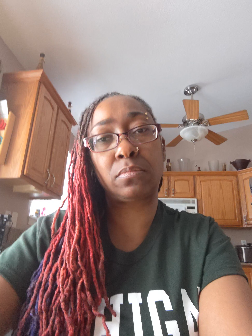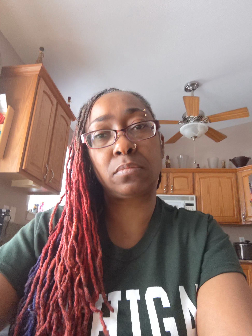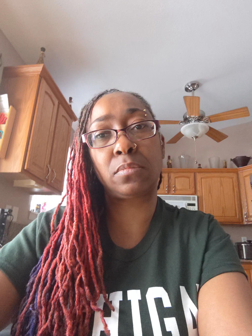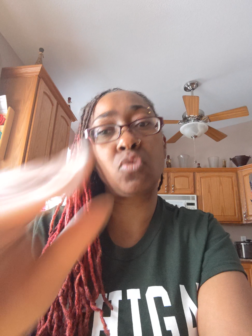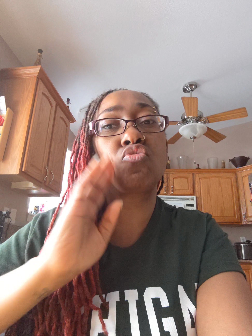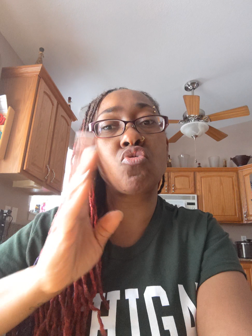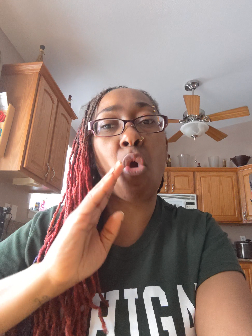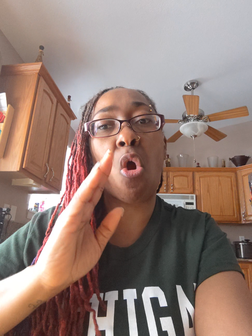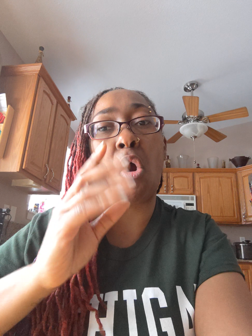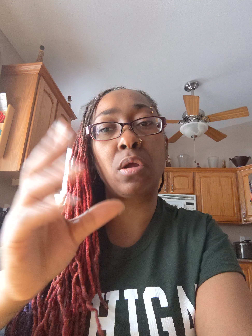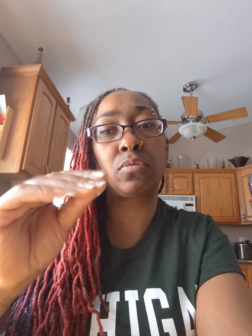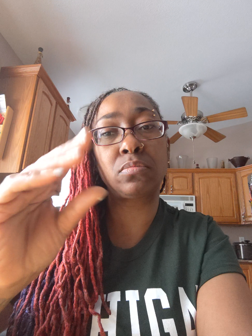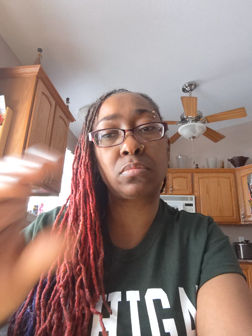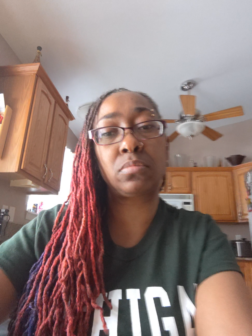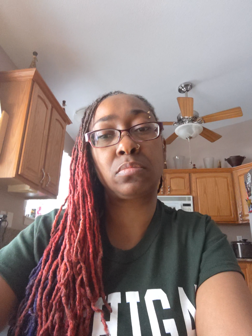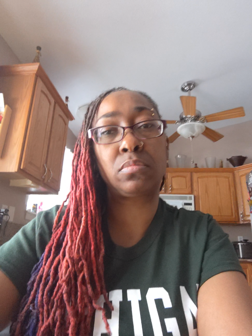talk